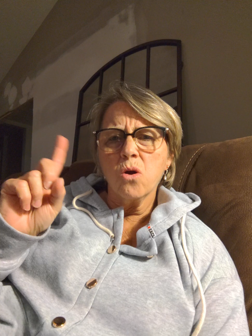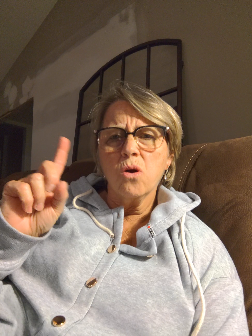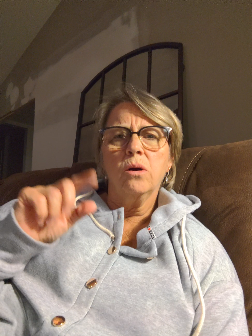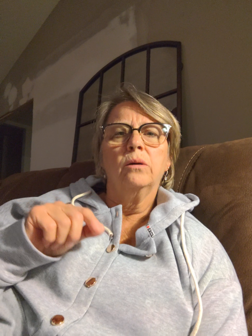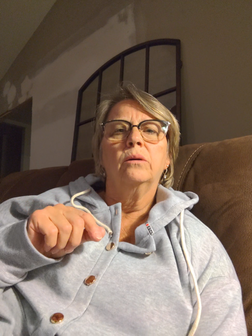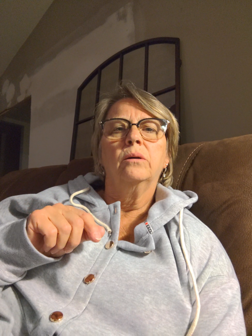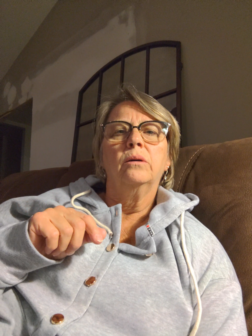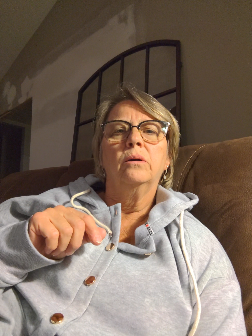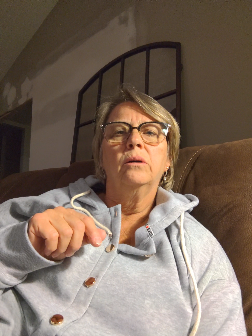where